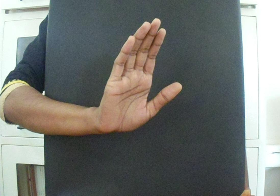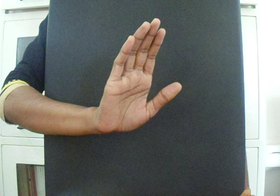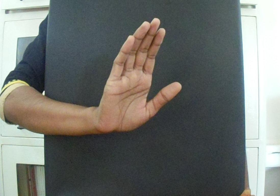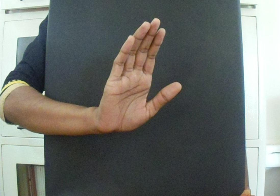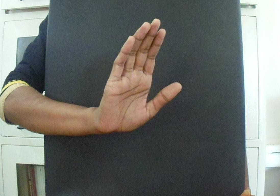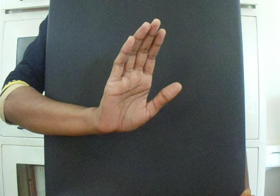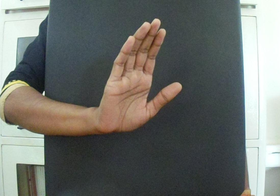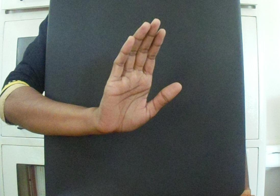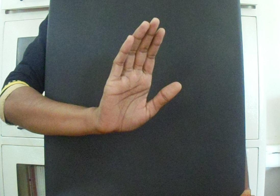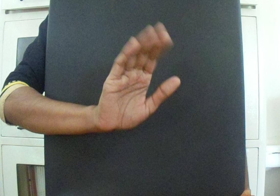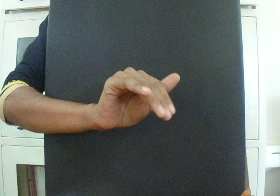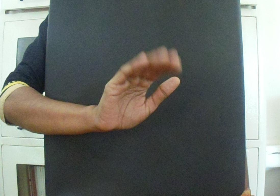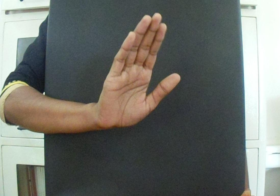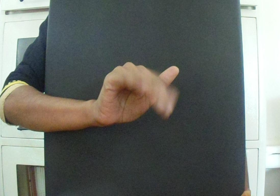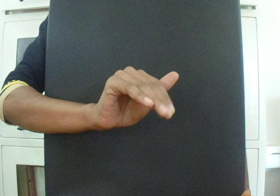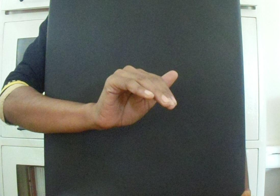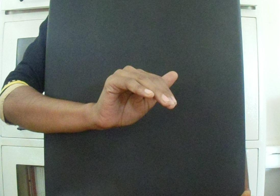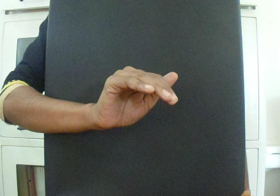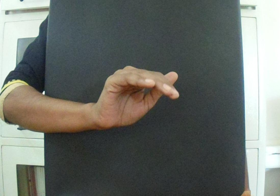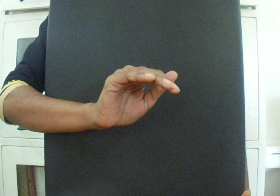call